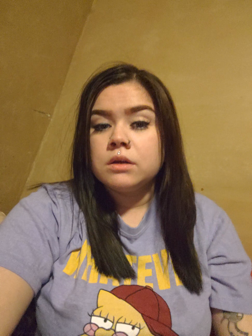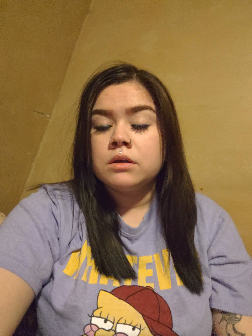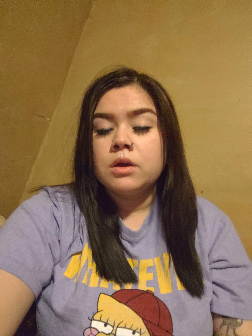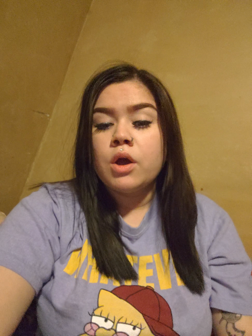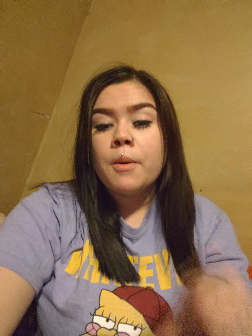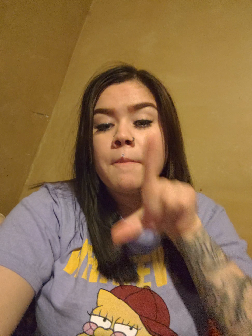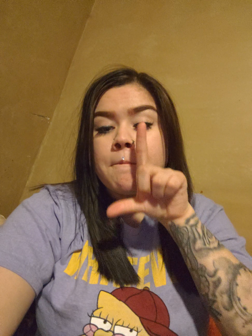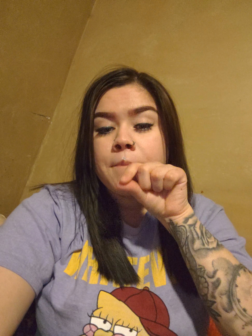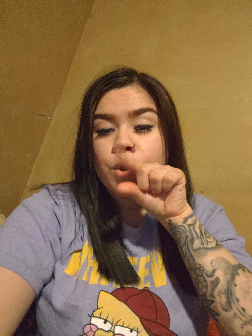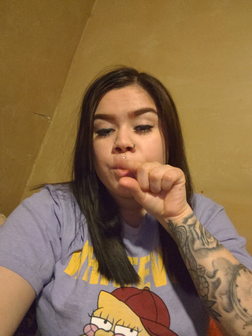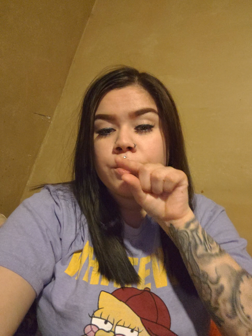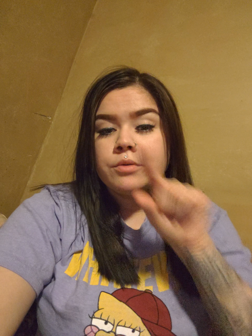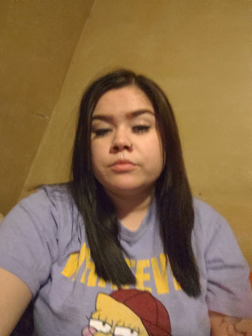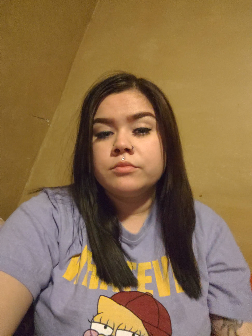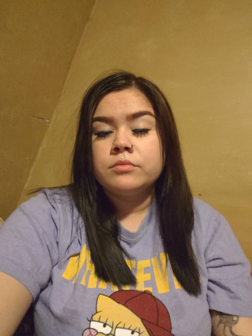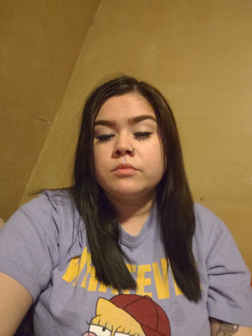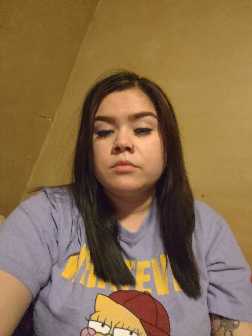bird